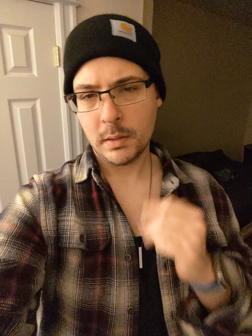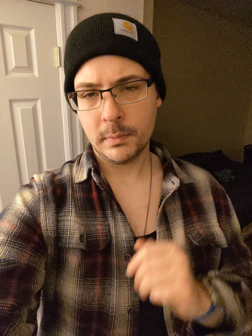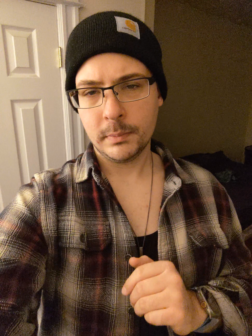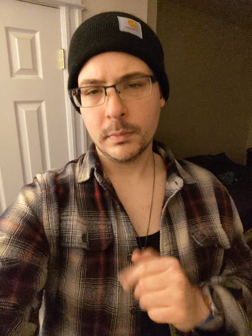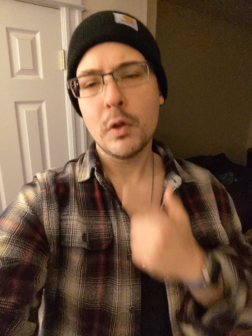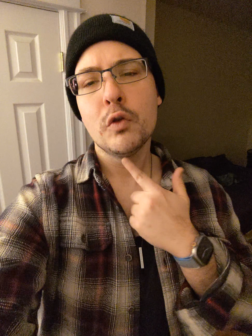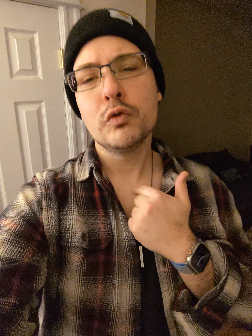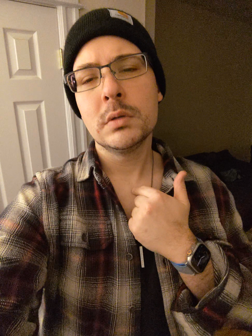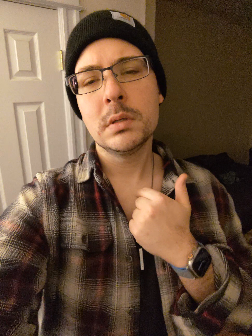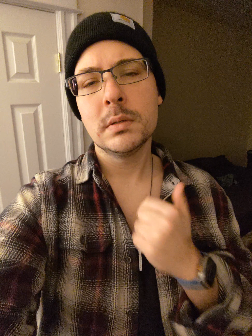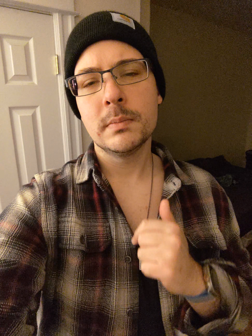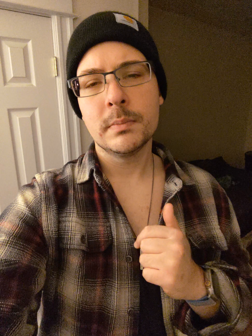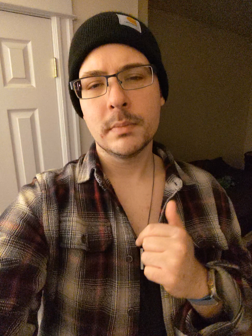thirsty